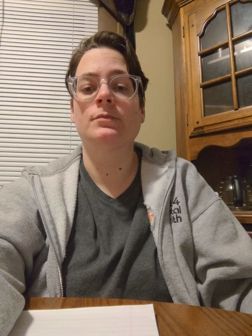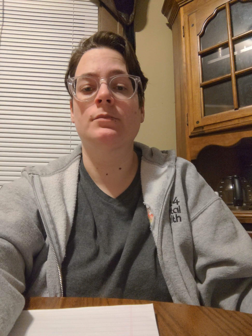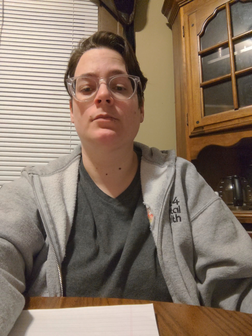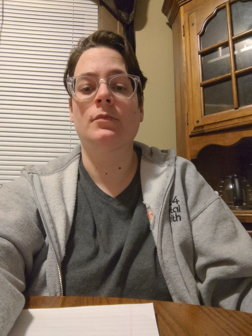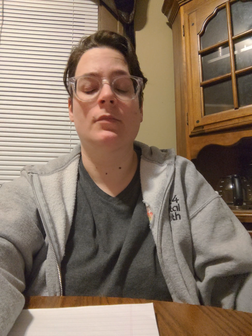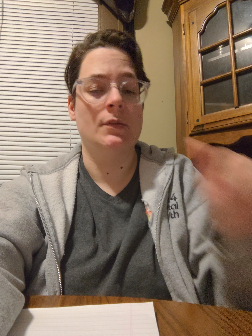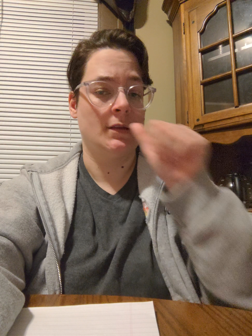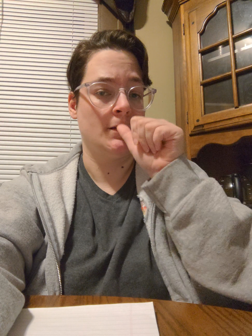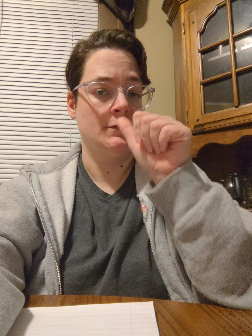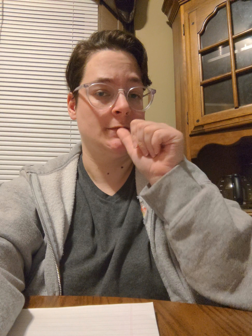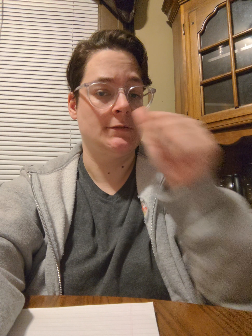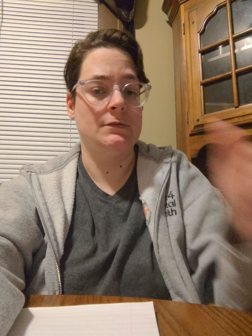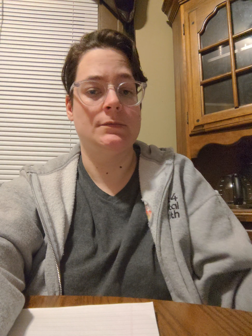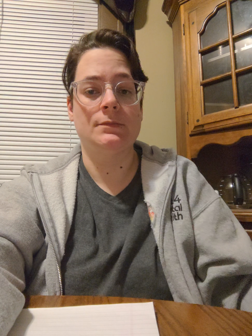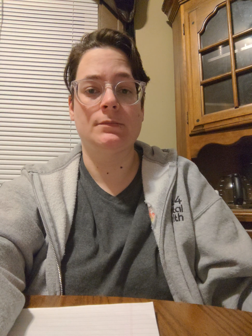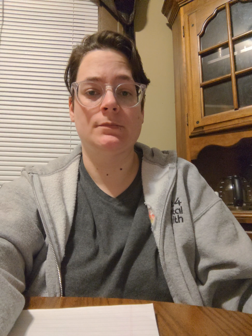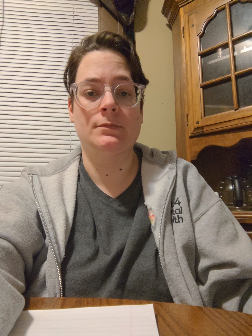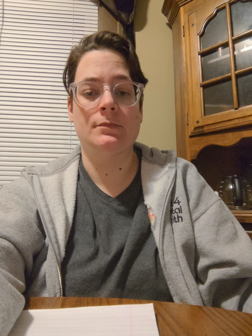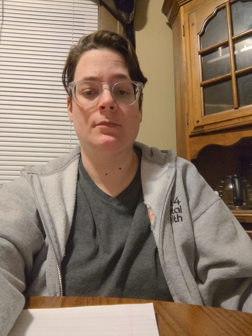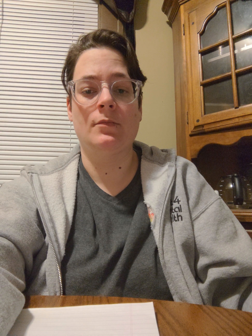nuts